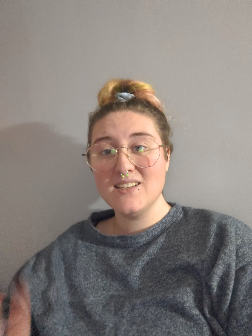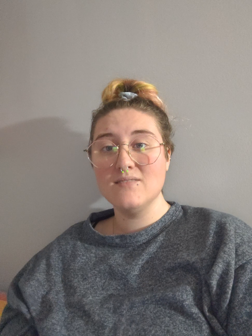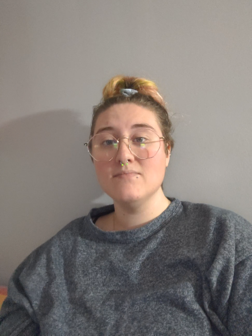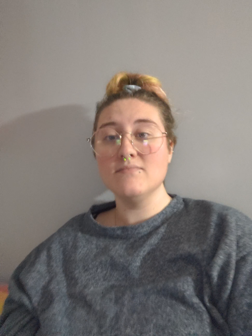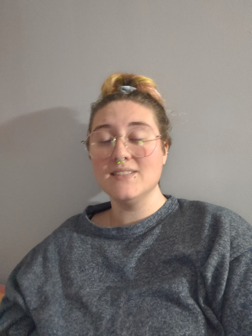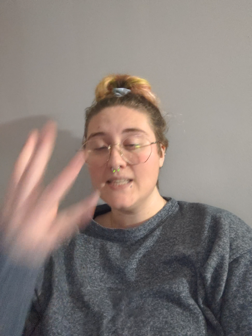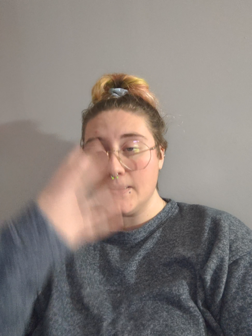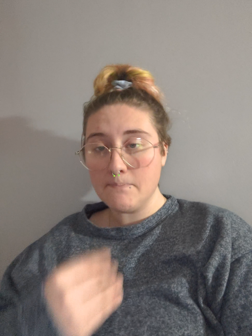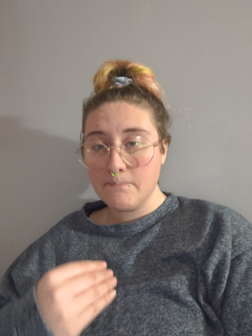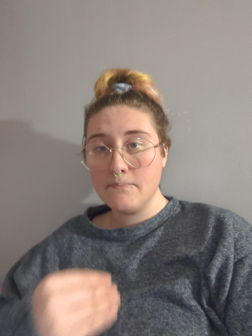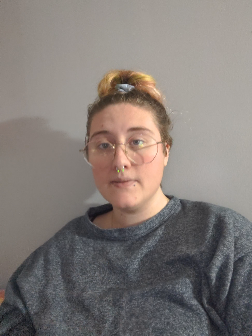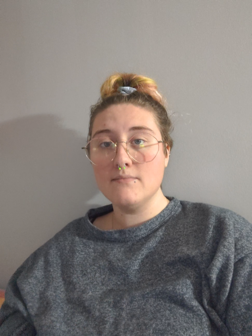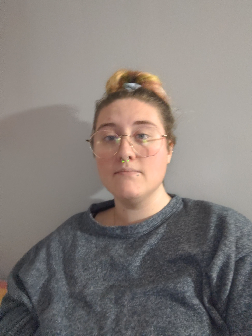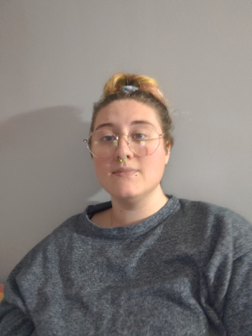sleep